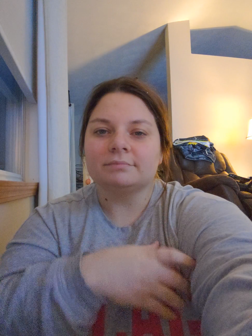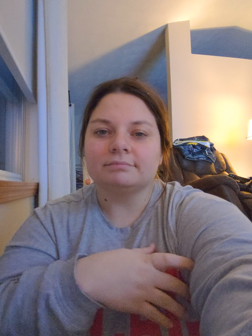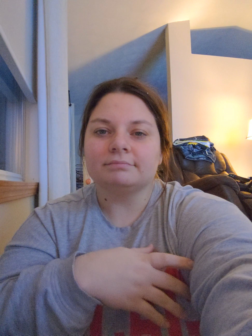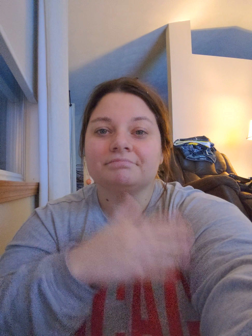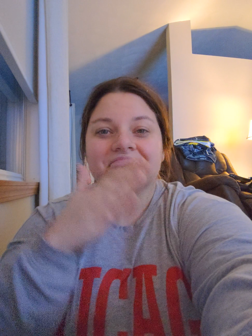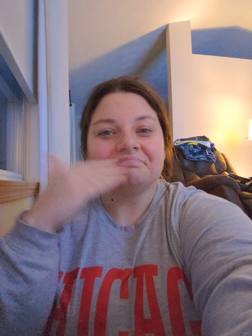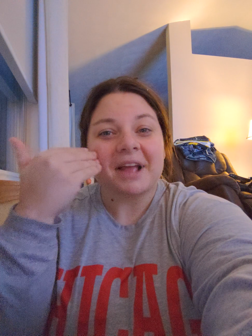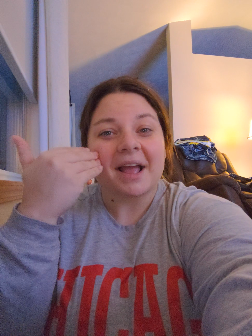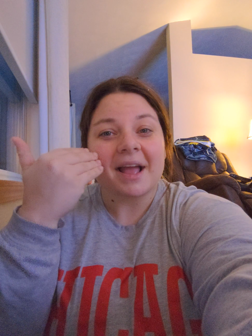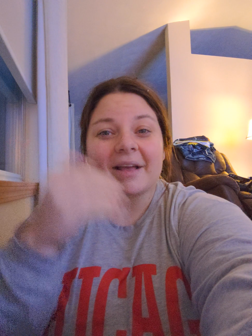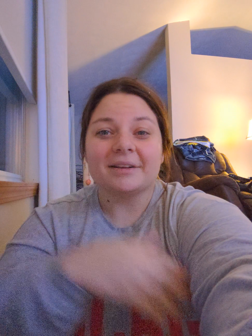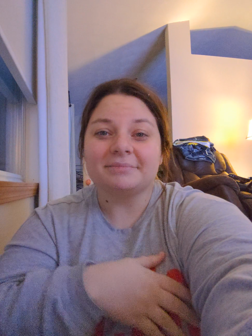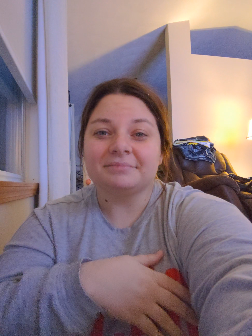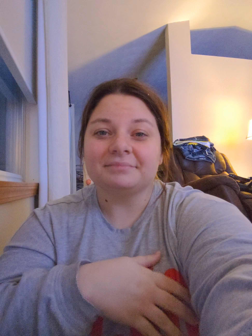smile